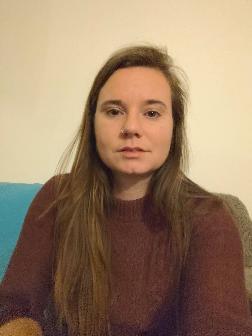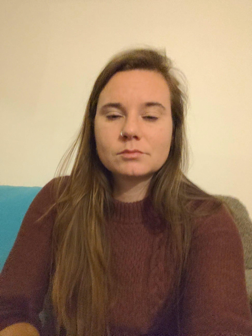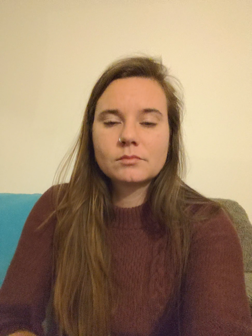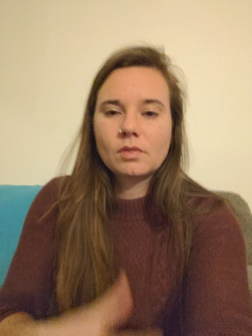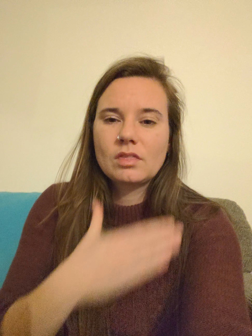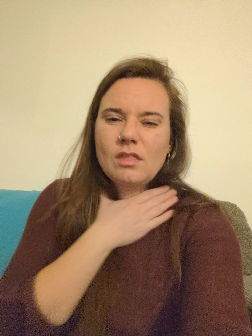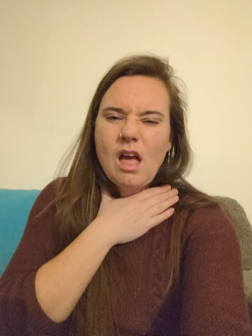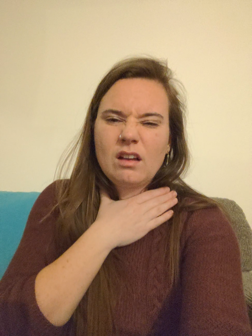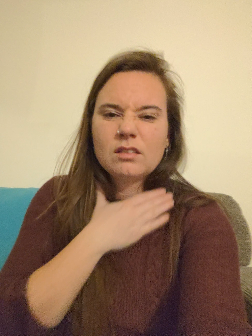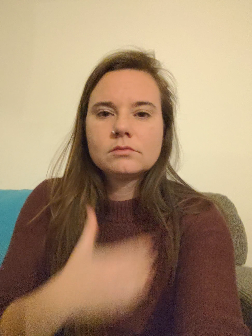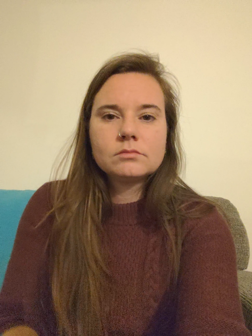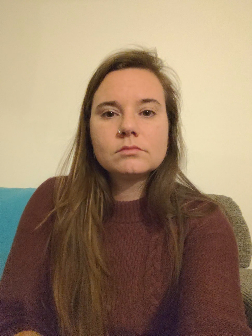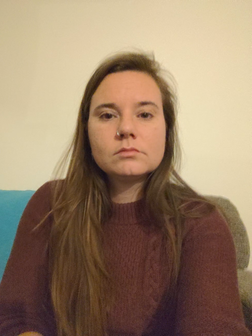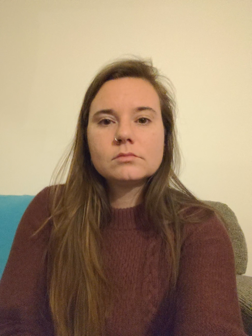yucky